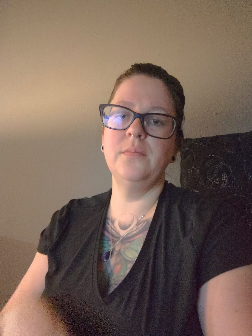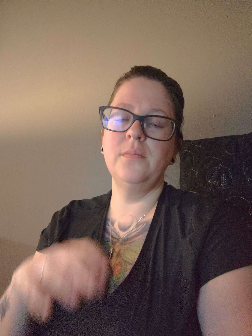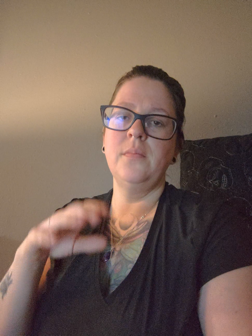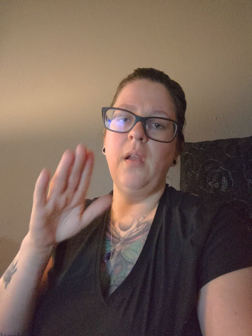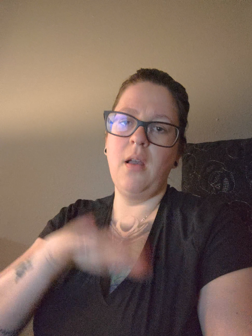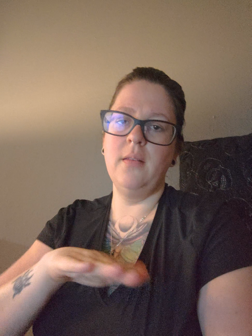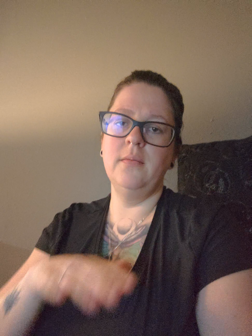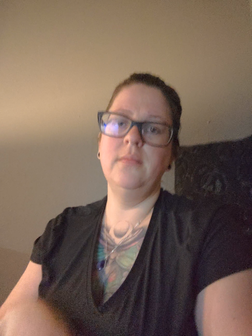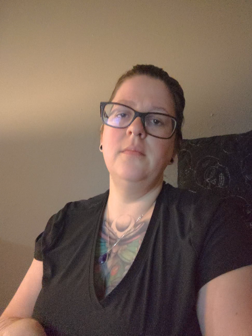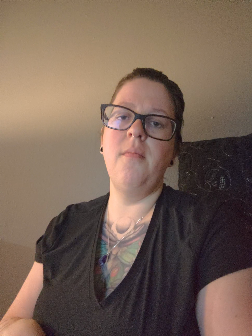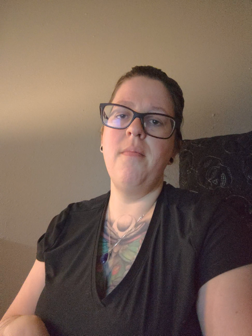on